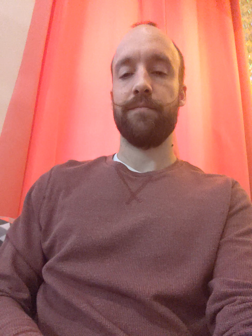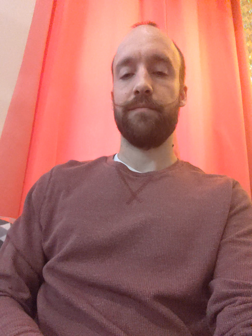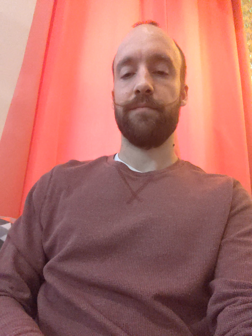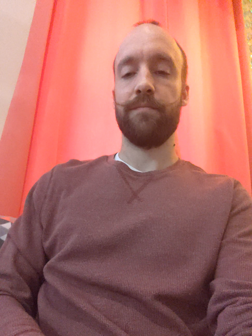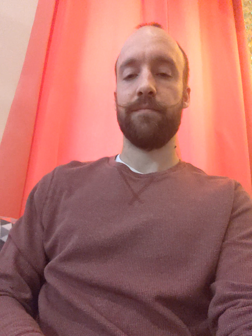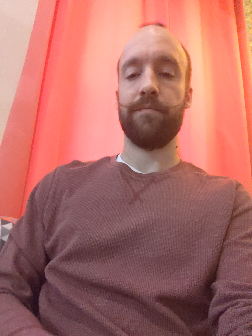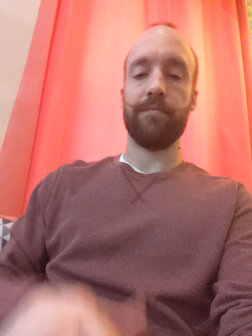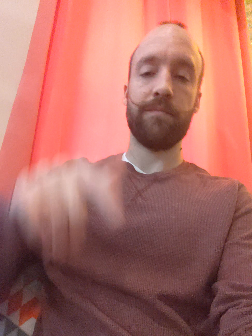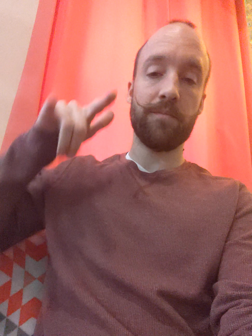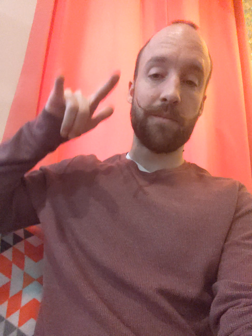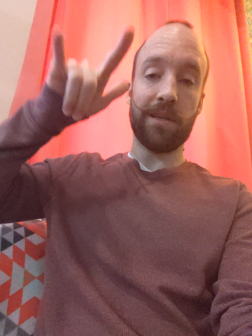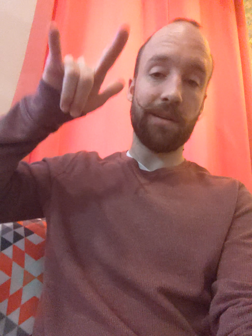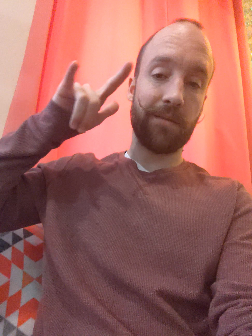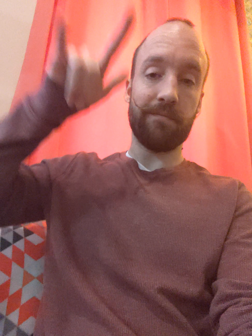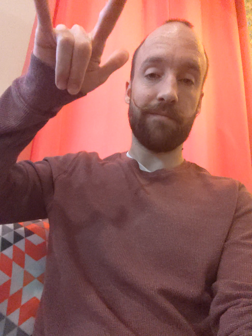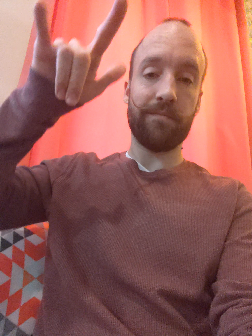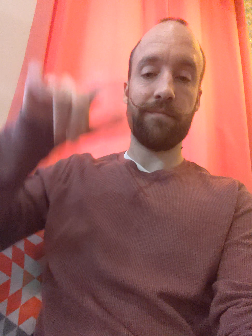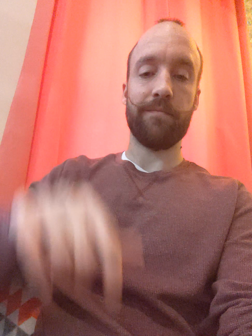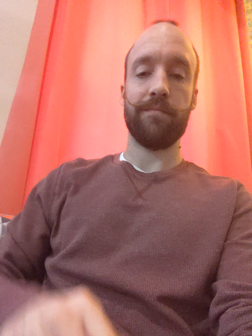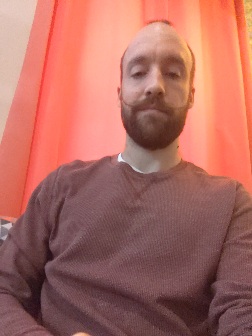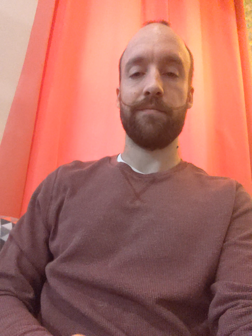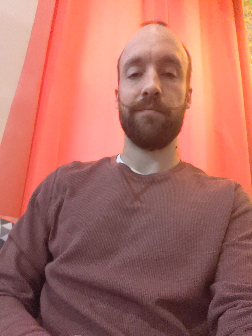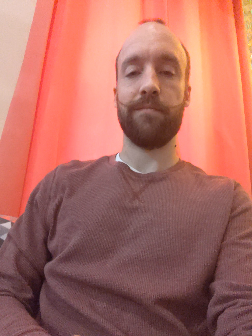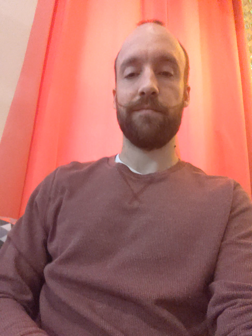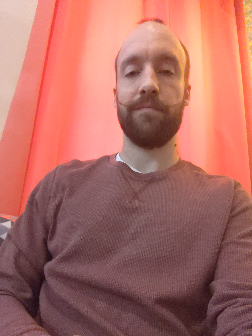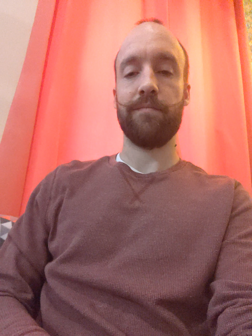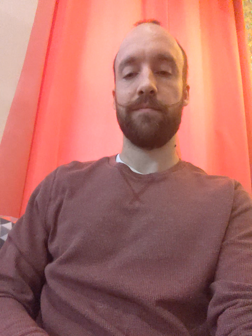airplane